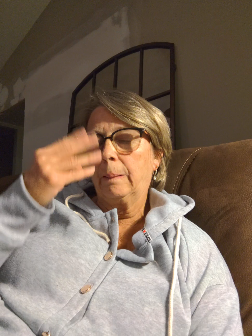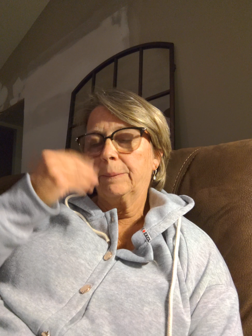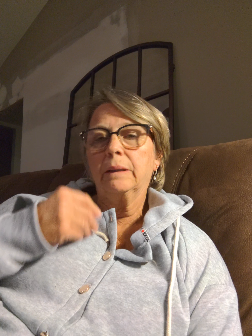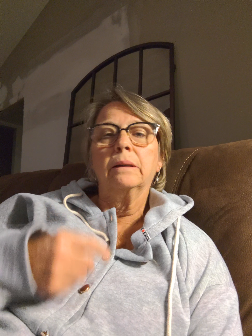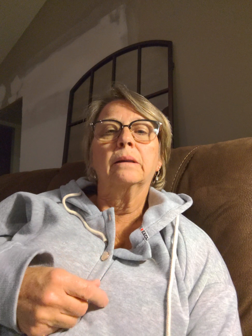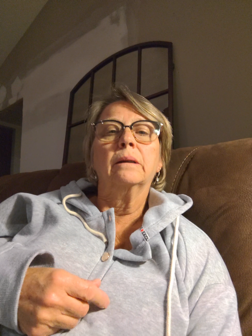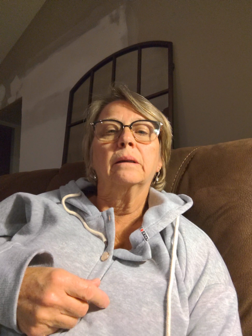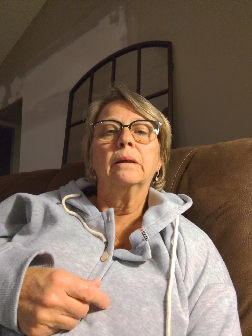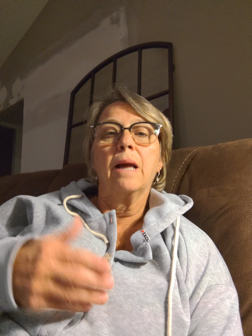sleepy